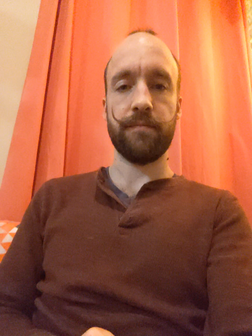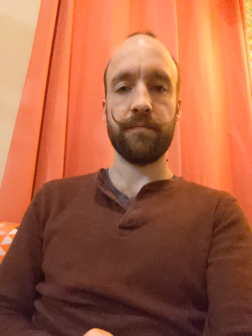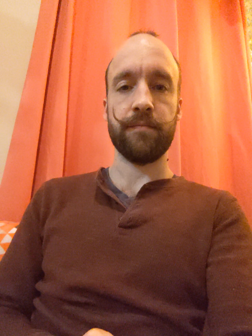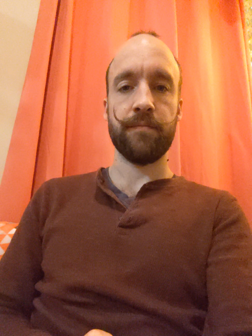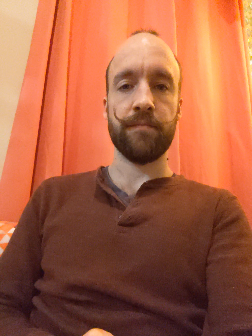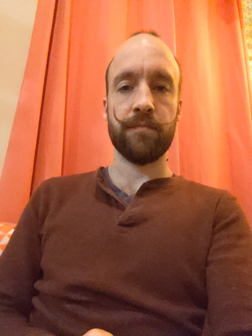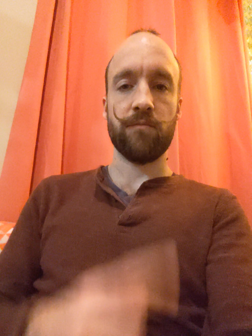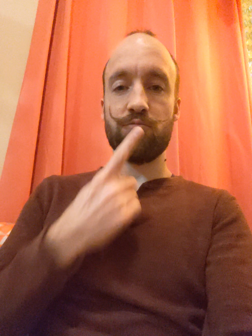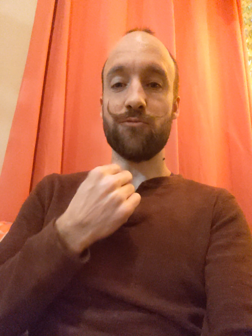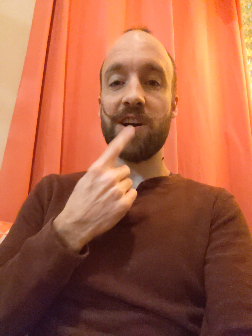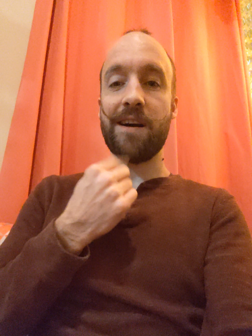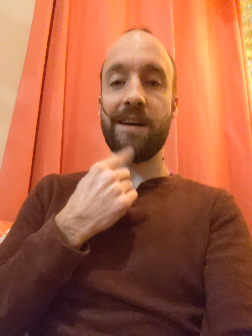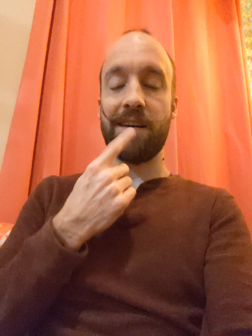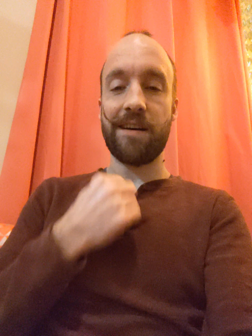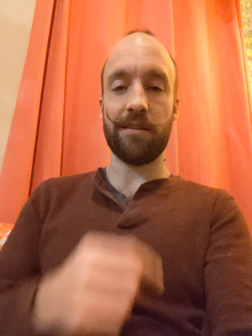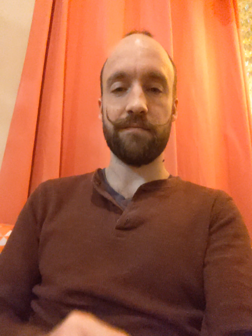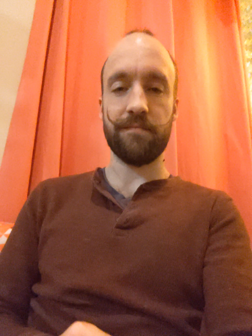red